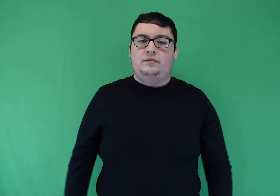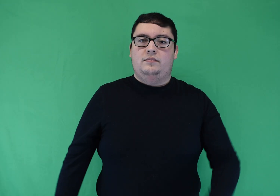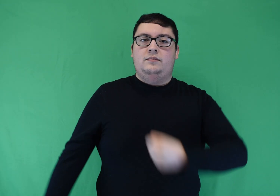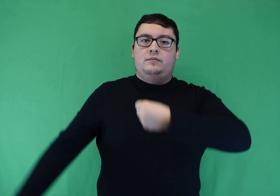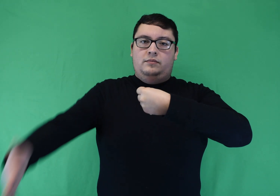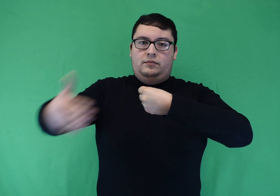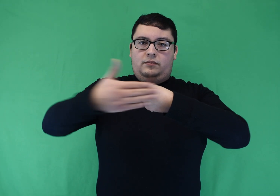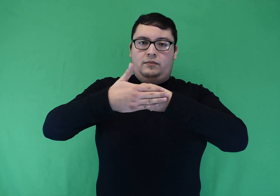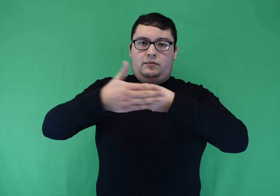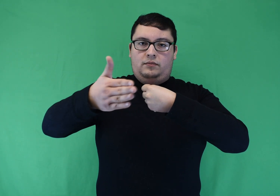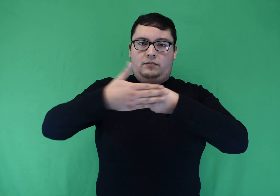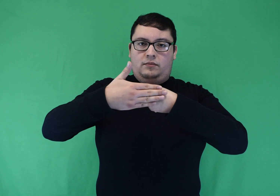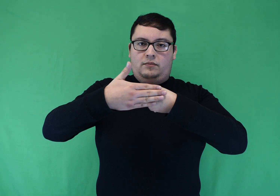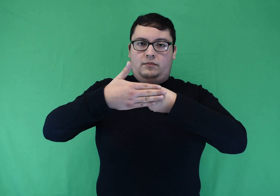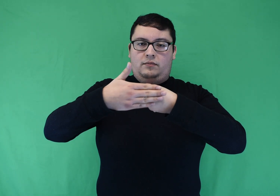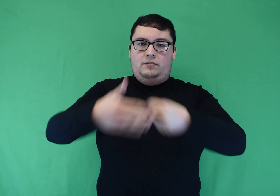próximo